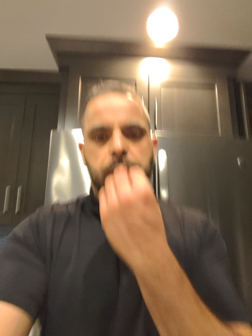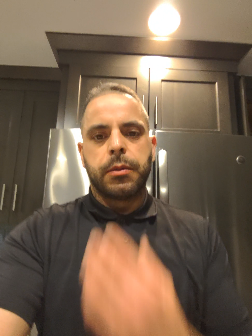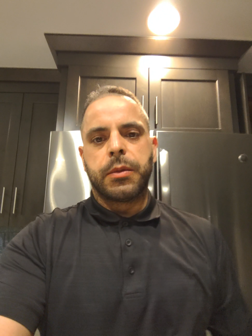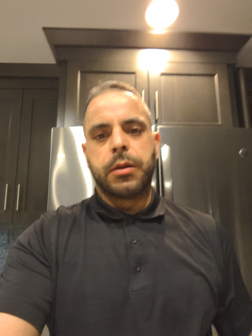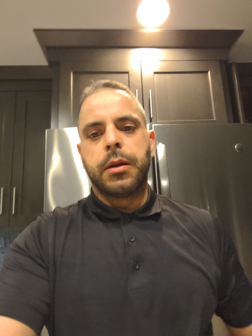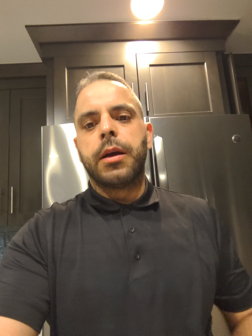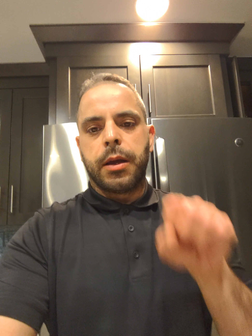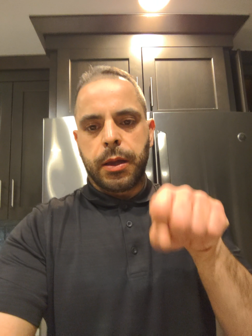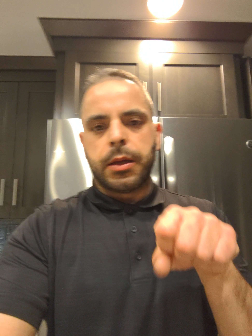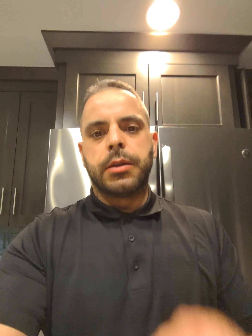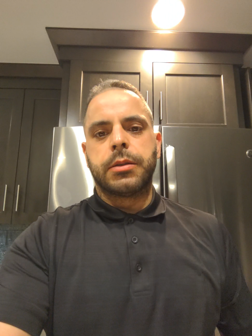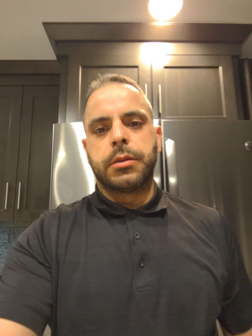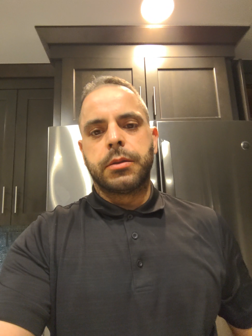can